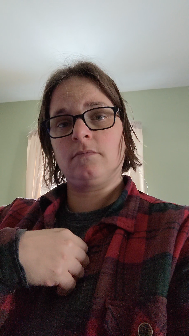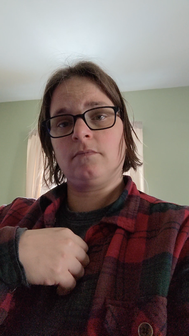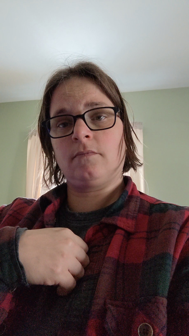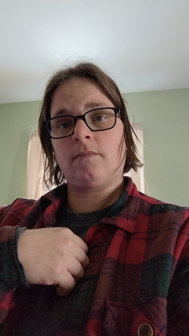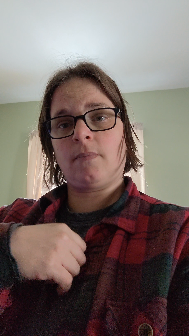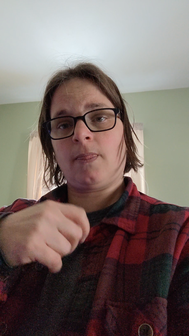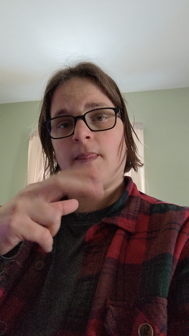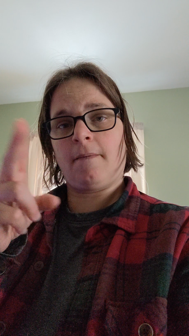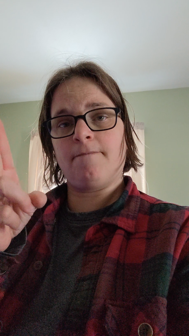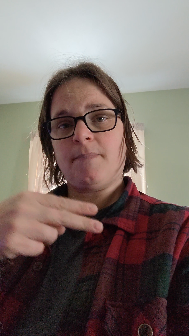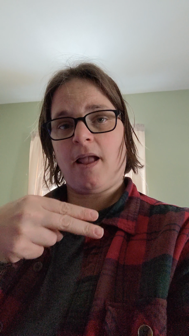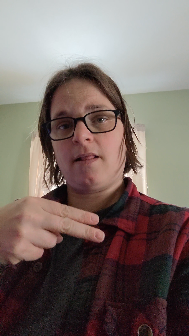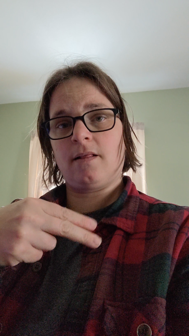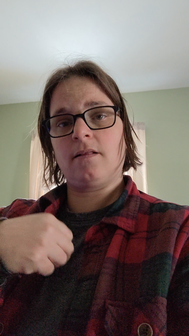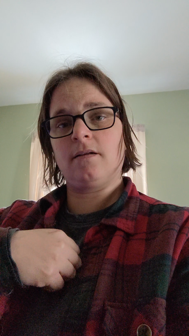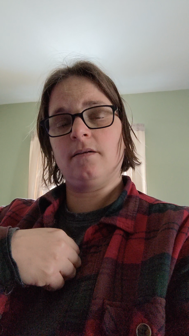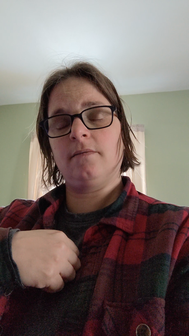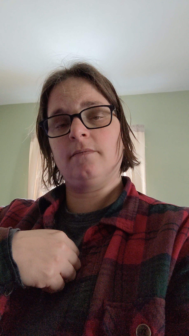belt